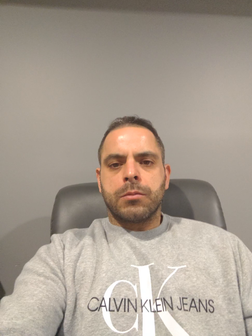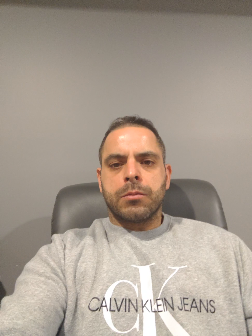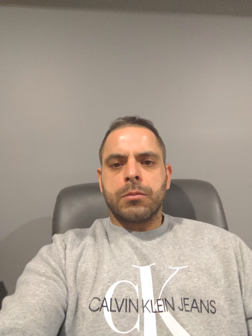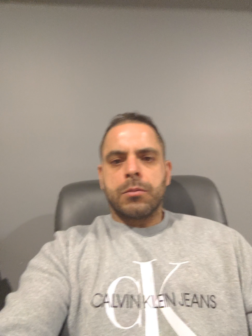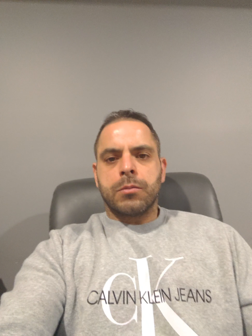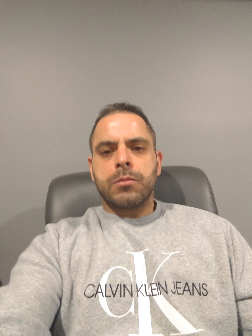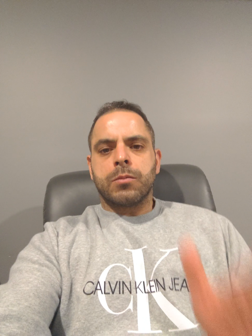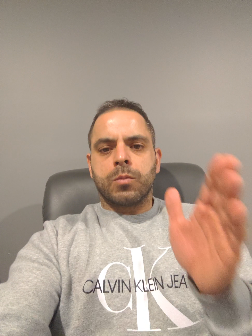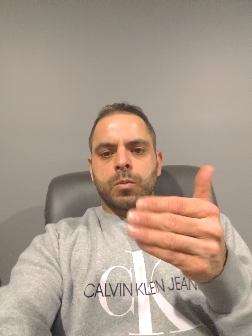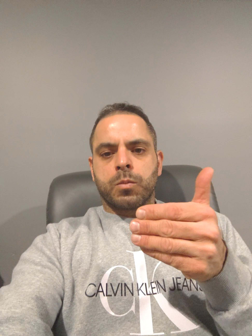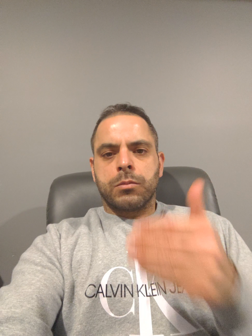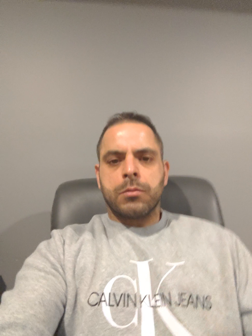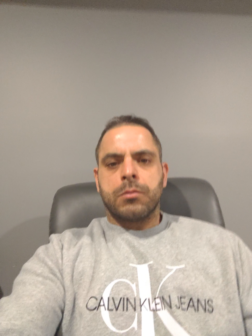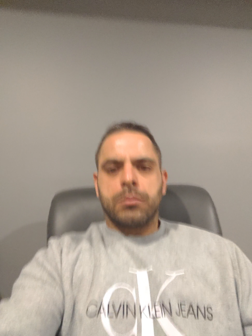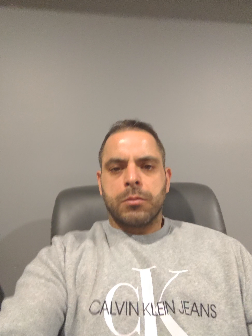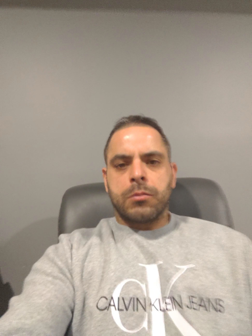room